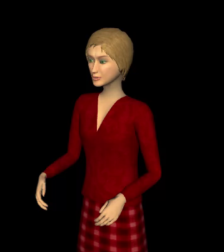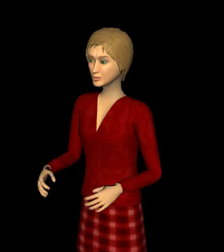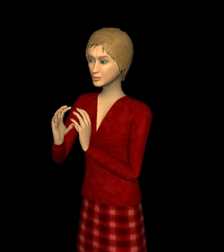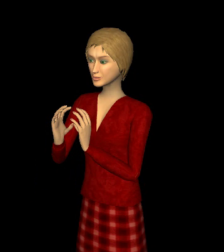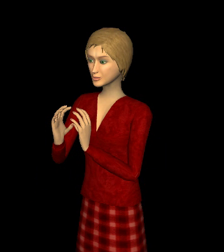عالِم